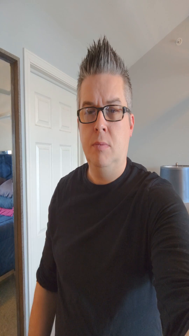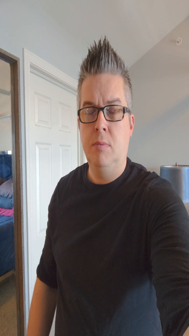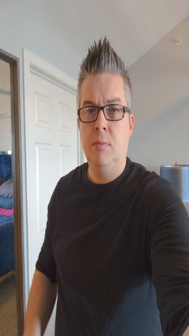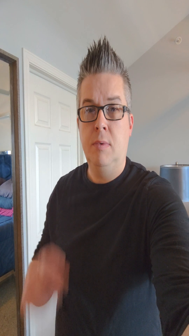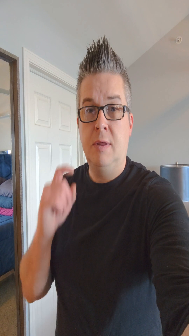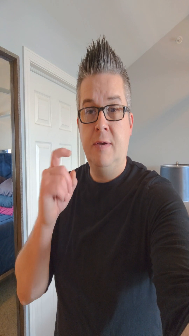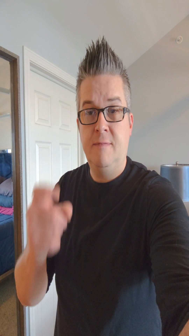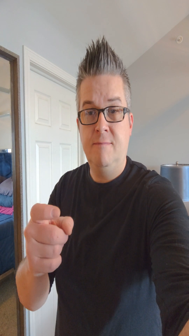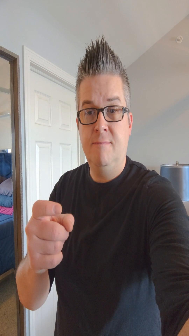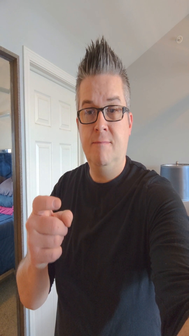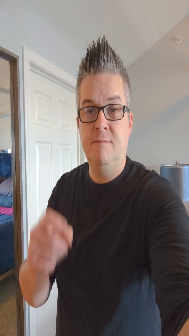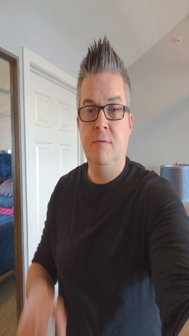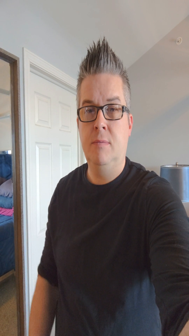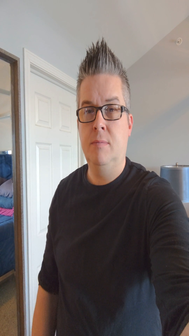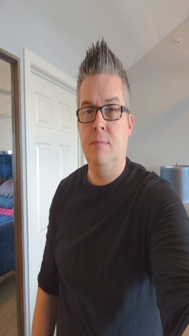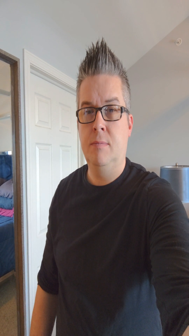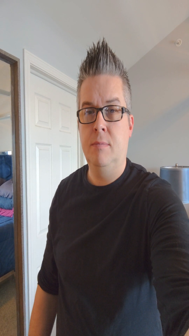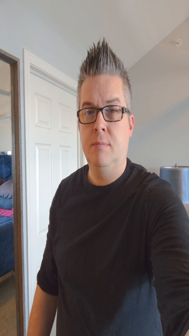gift